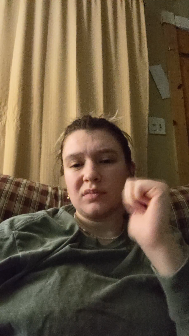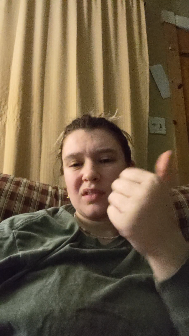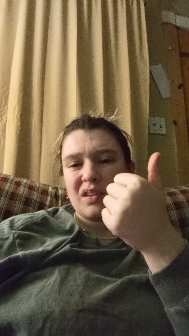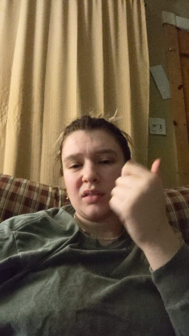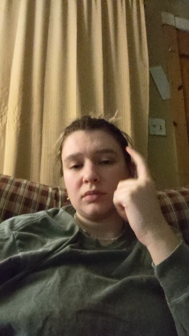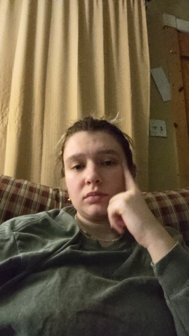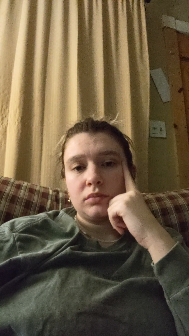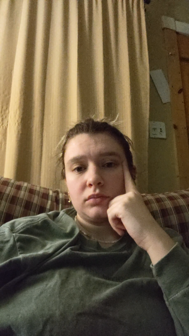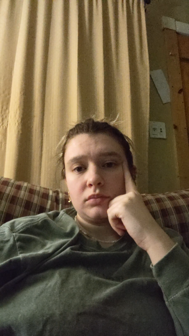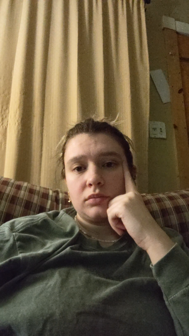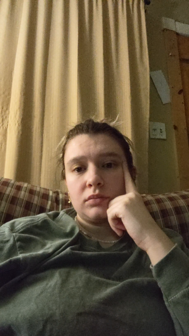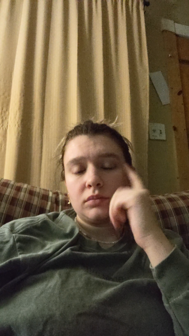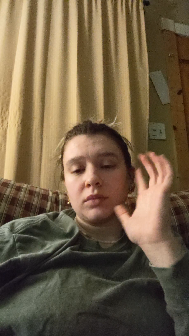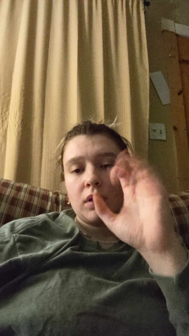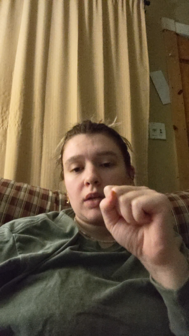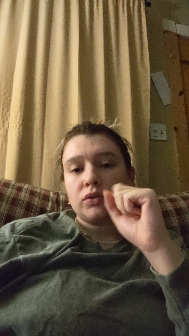catch